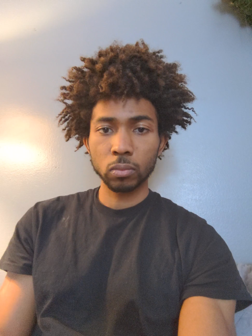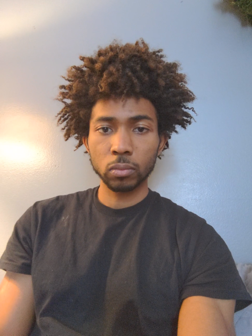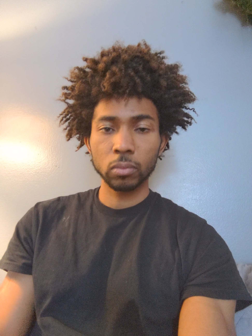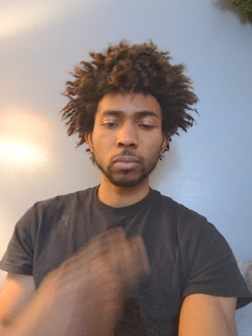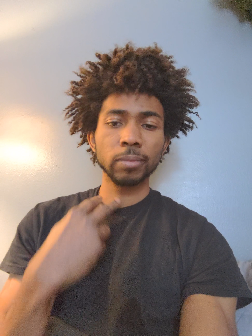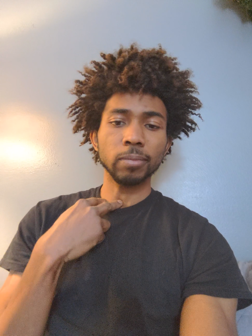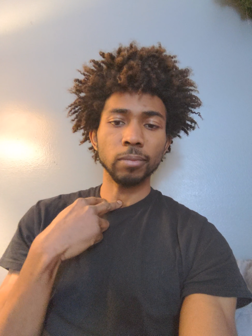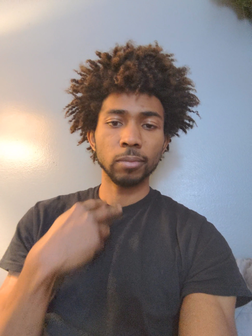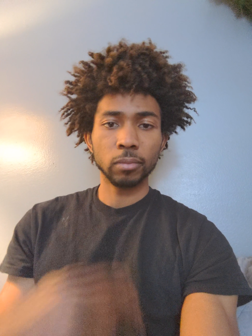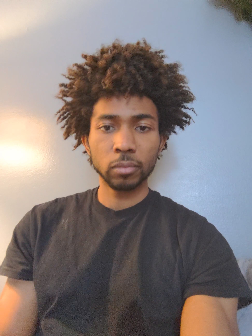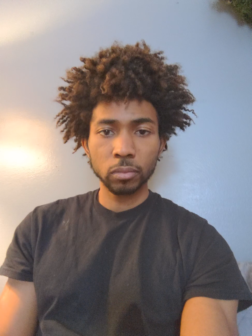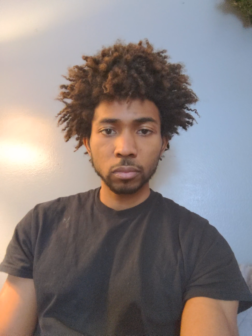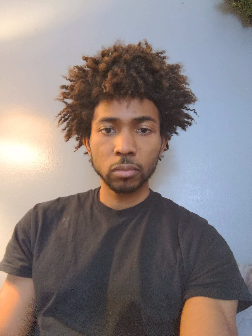stuck